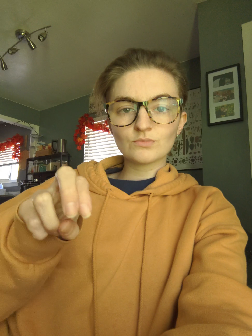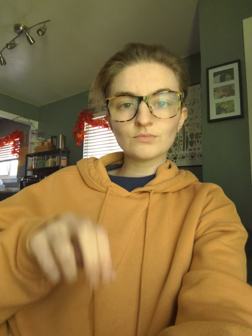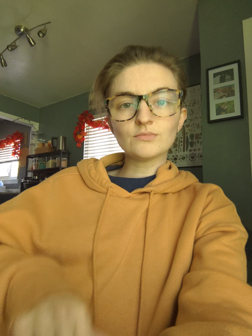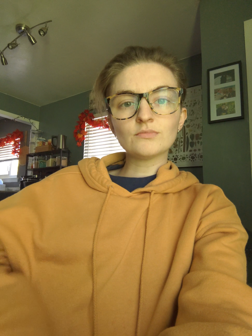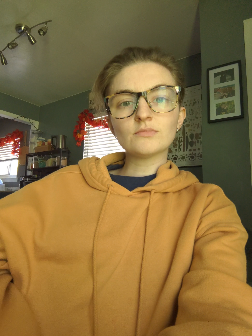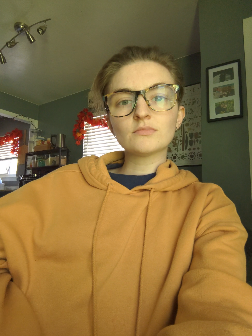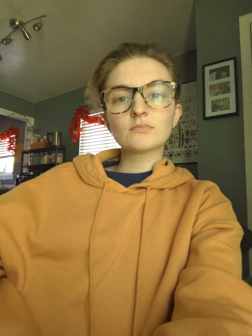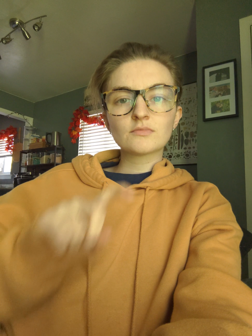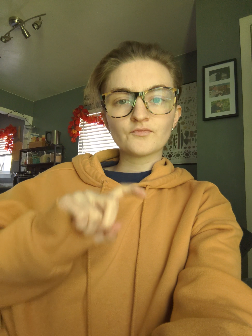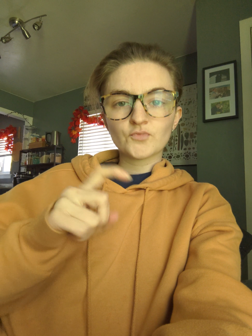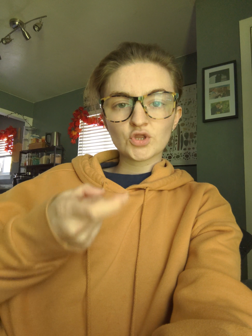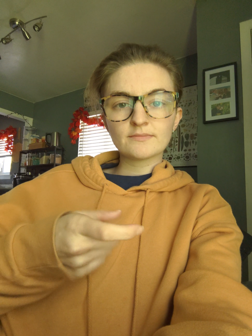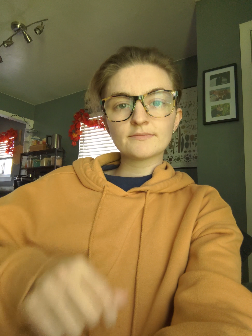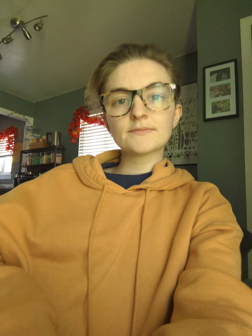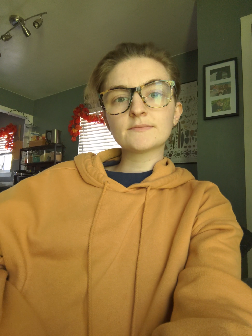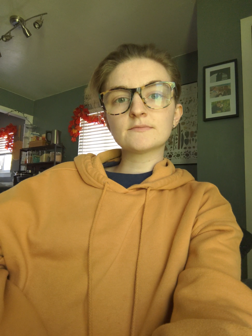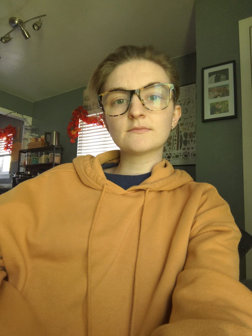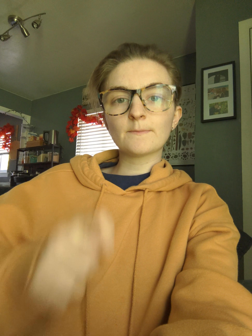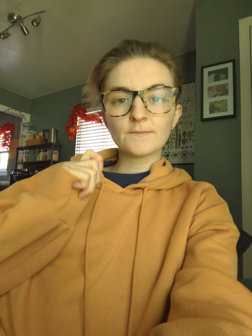friend